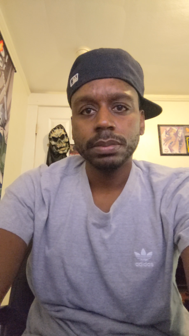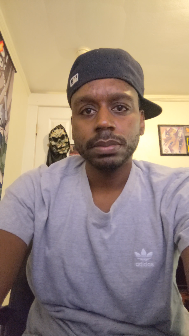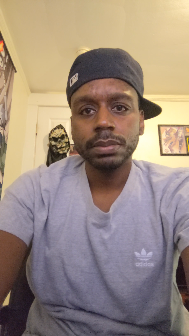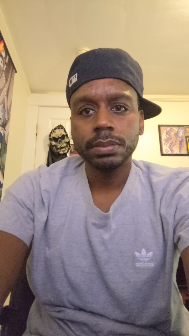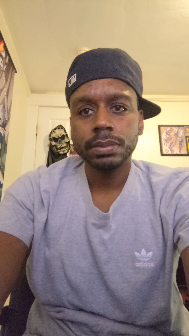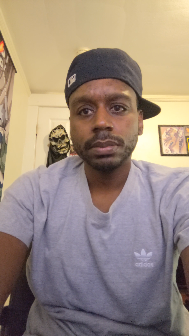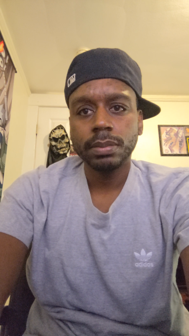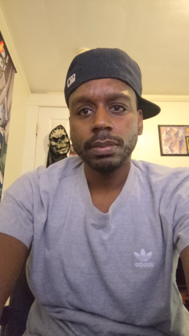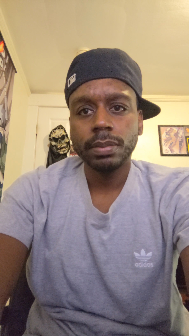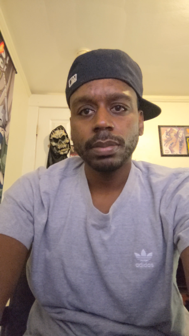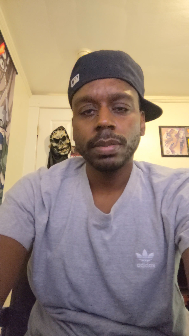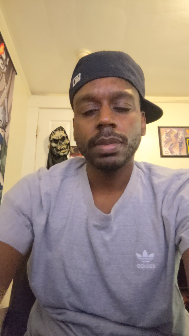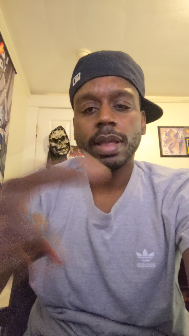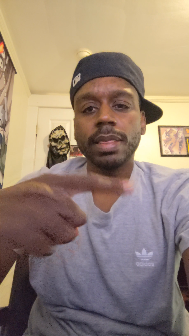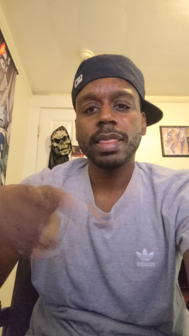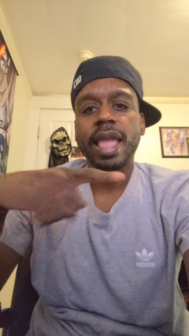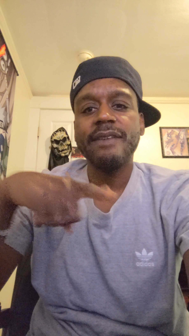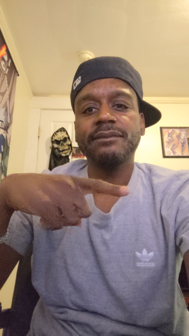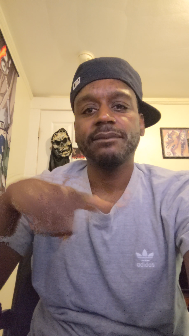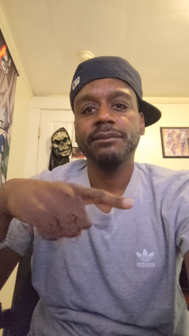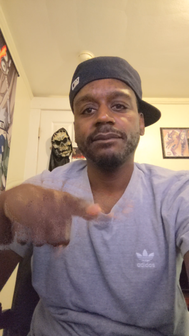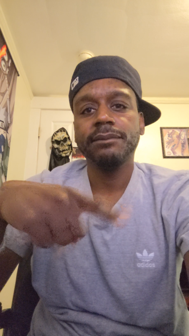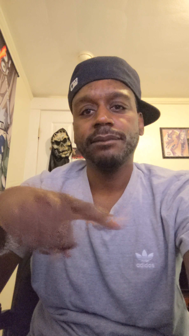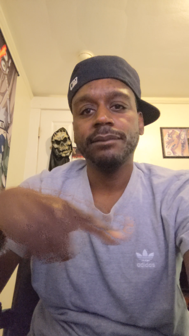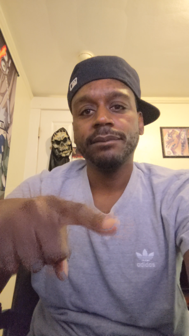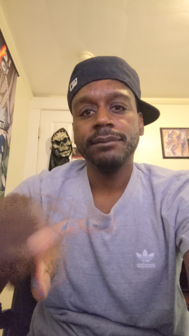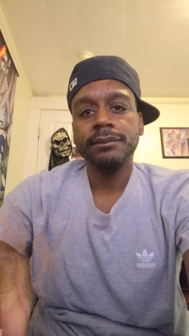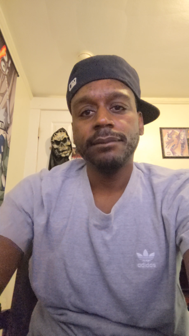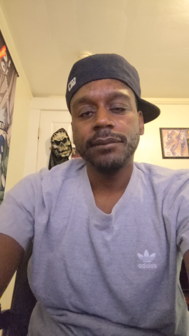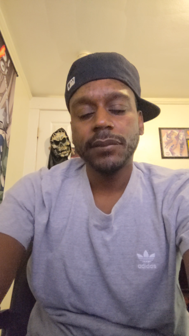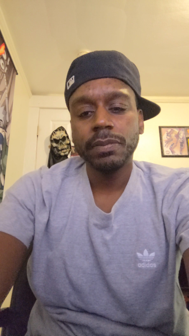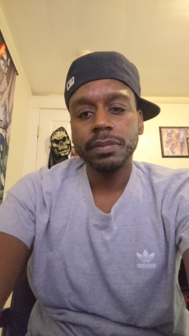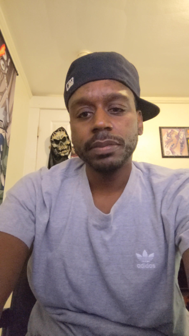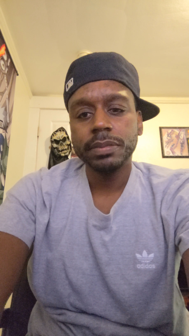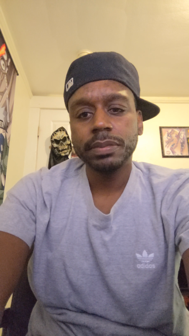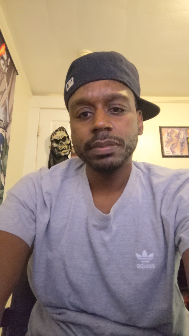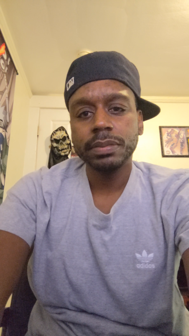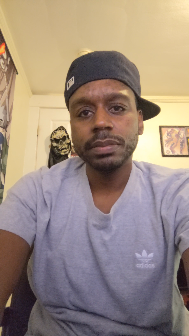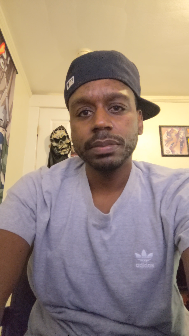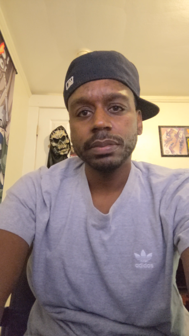knife